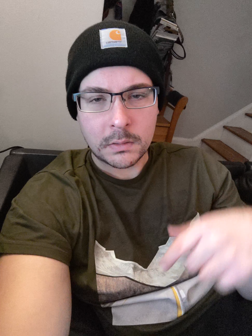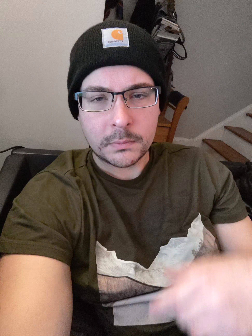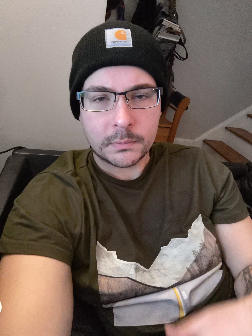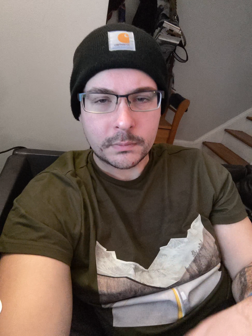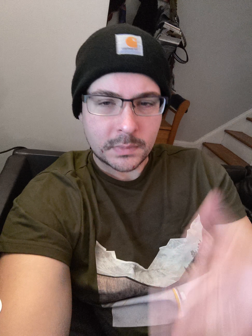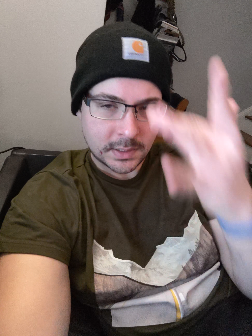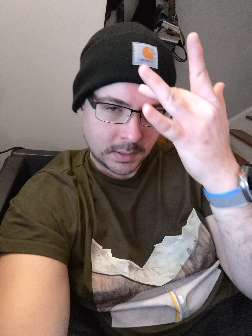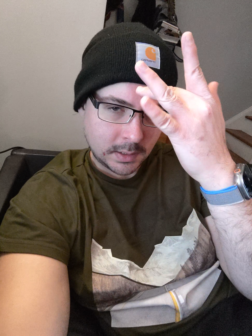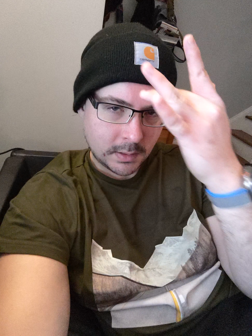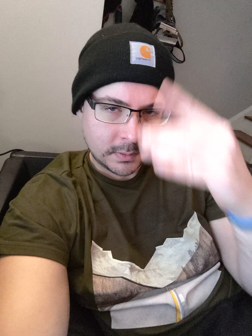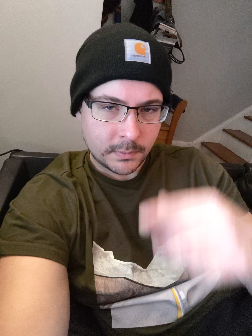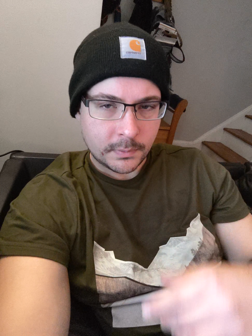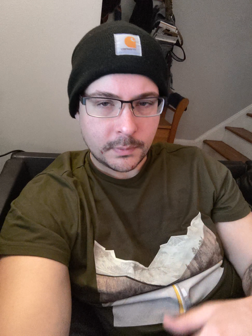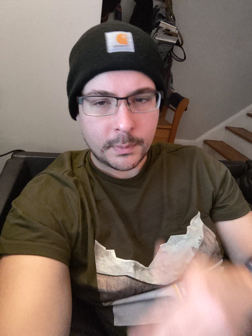sick